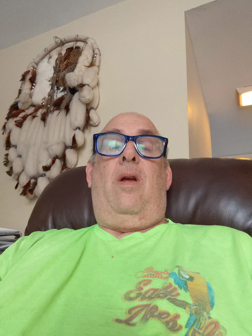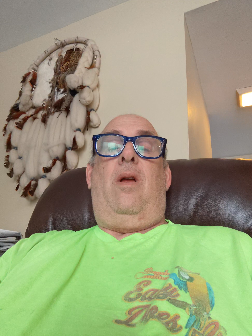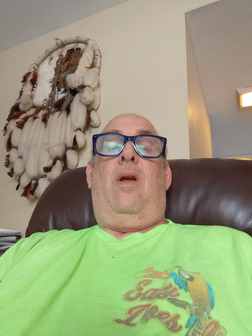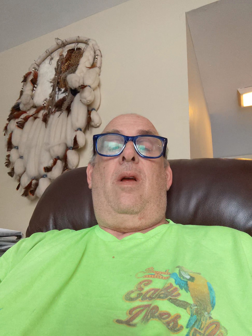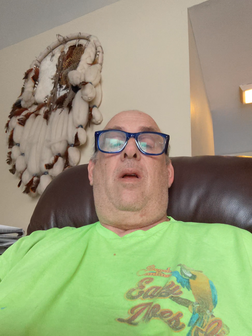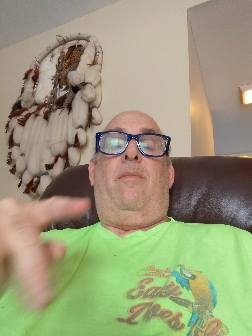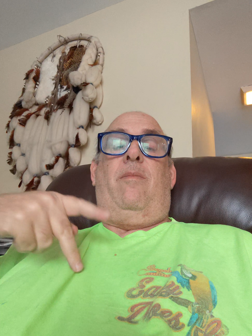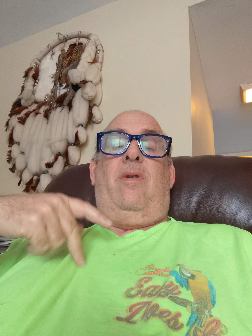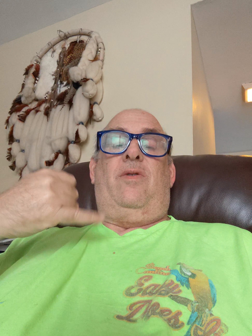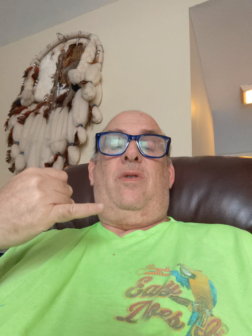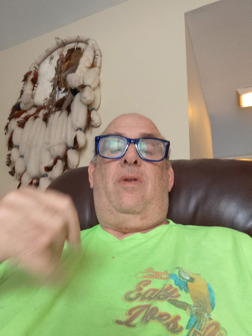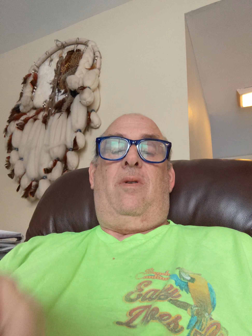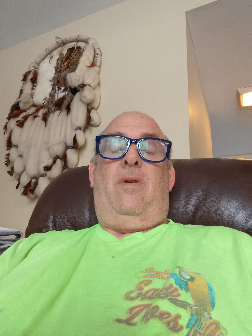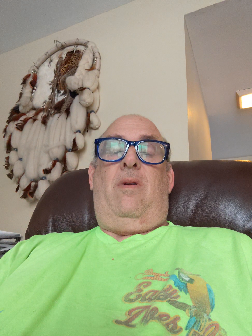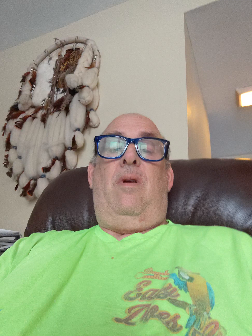pajamas